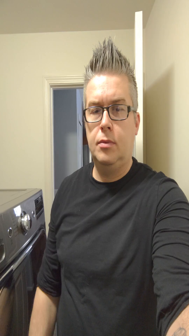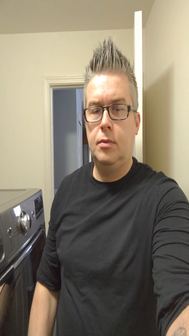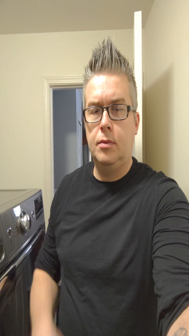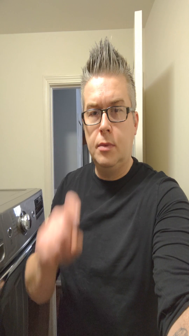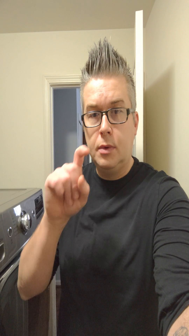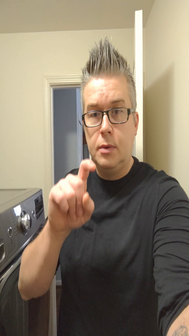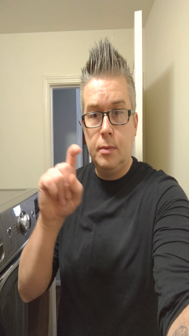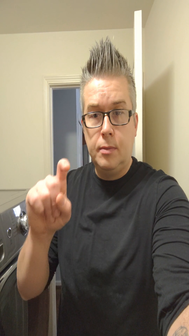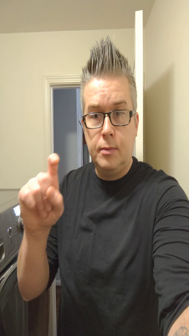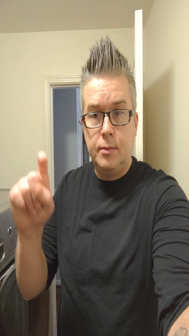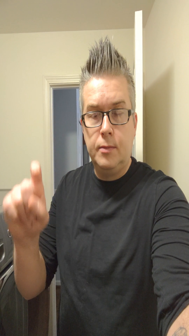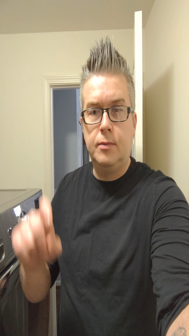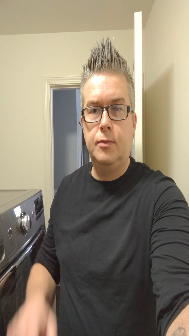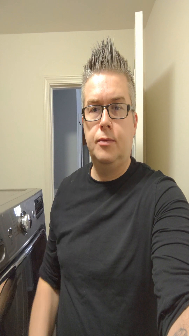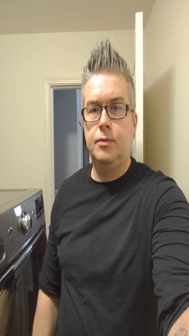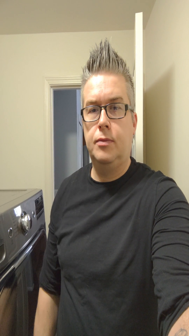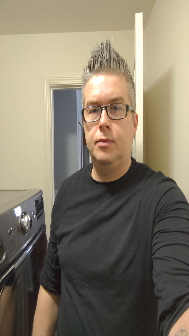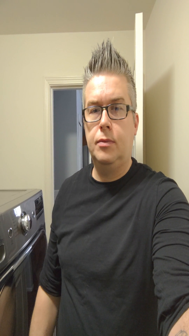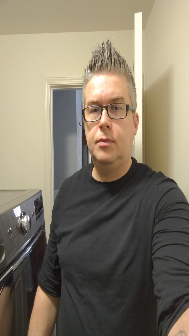closet